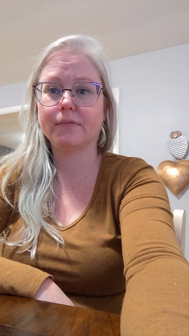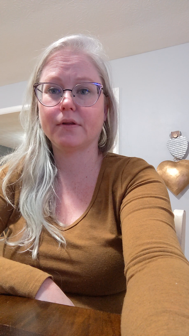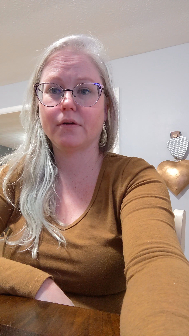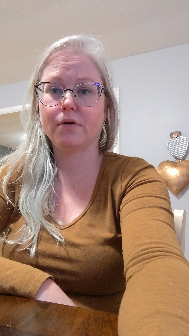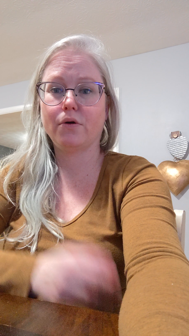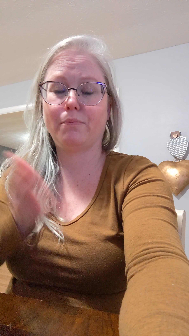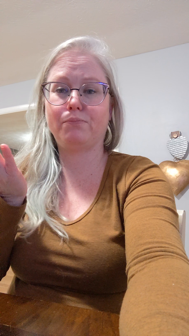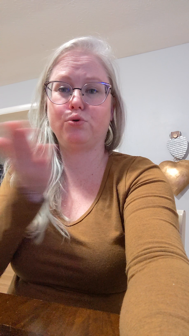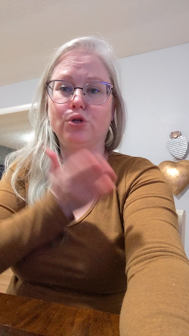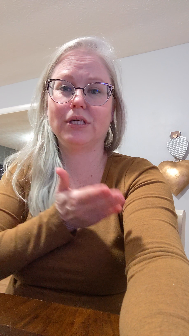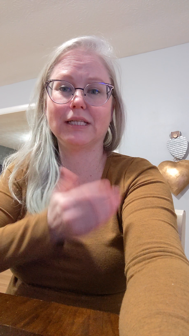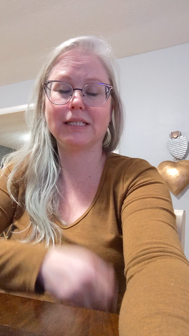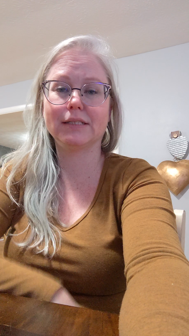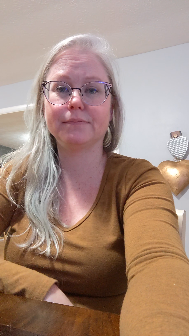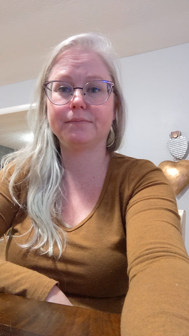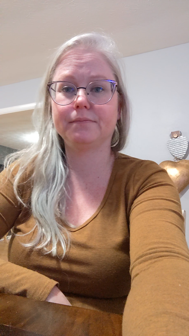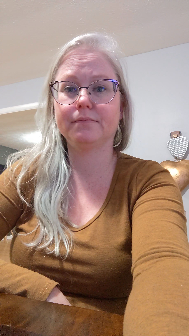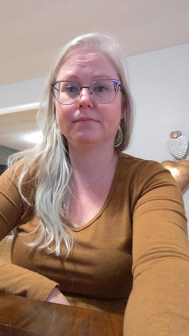bring